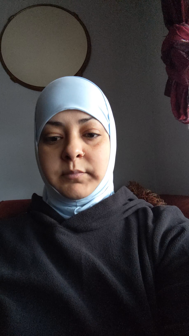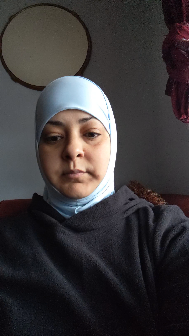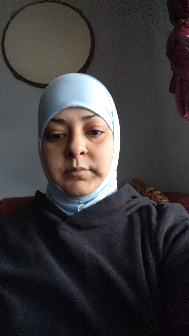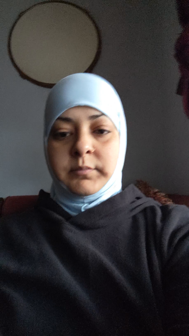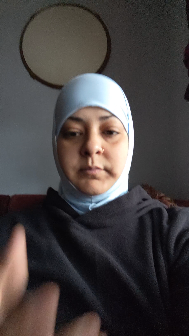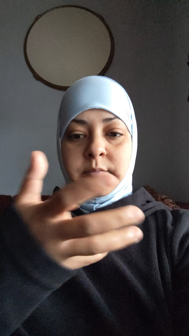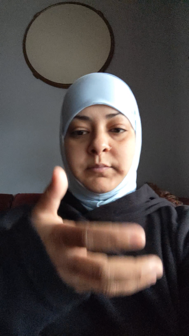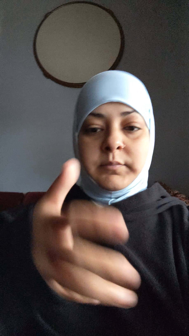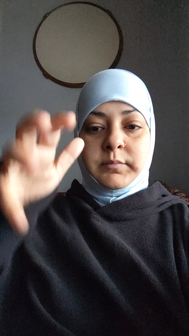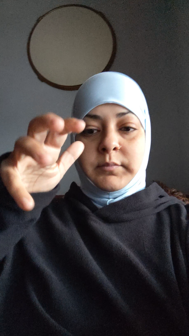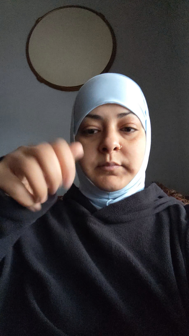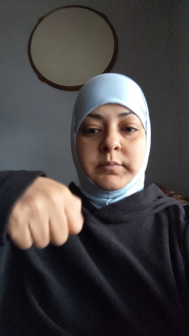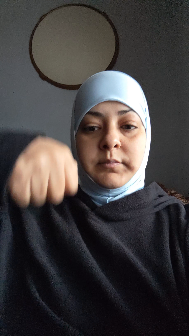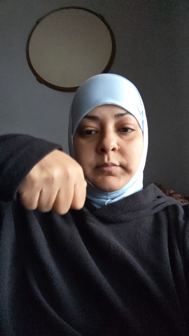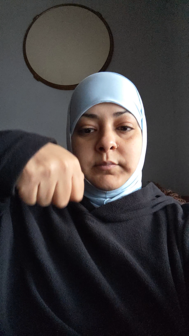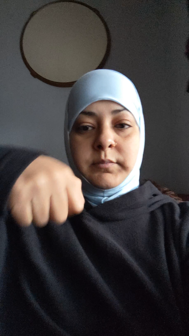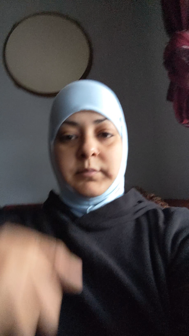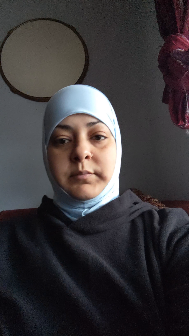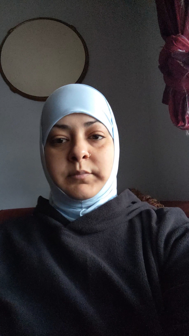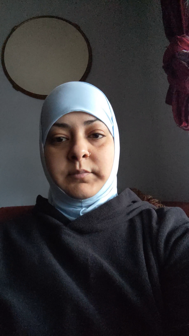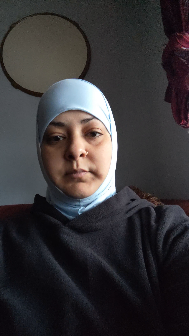bucket